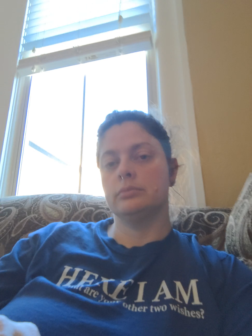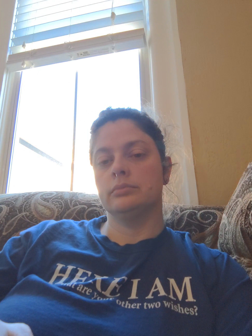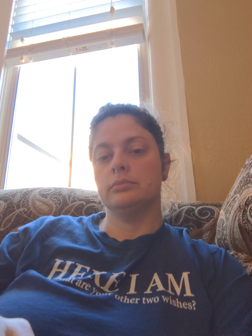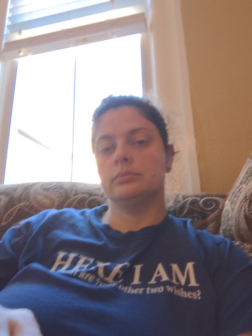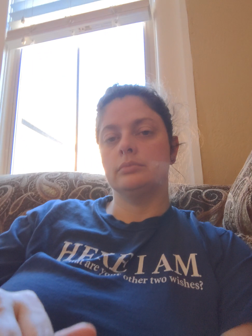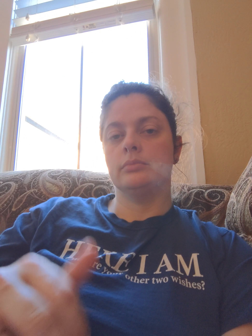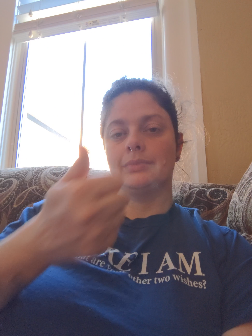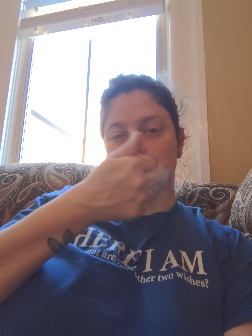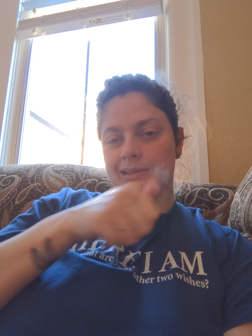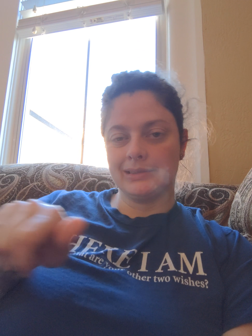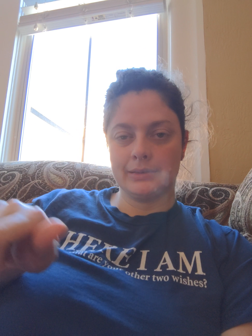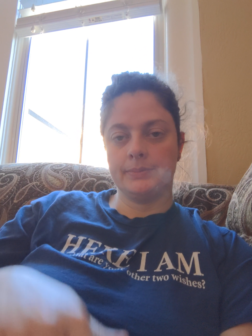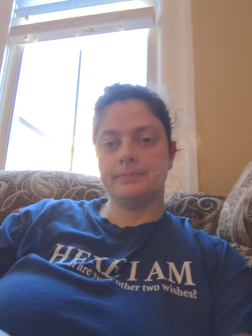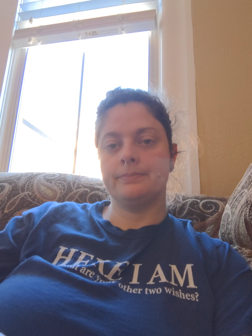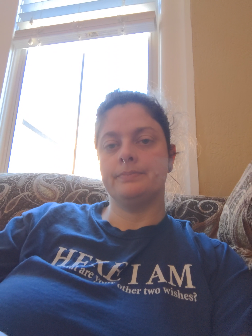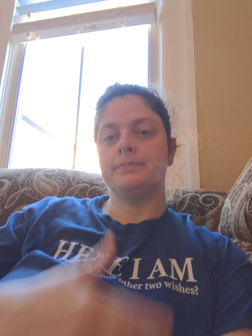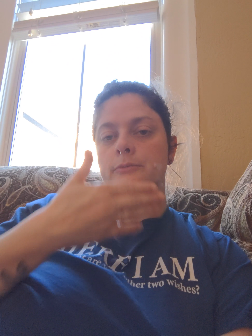any